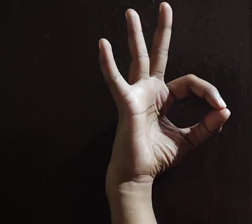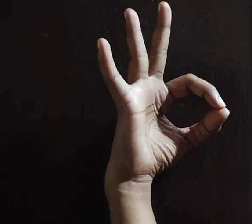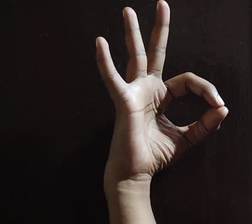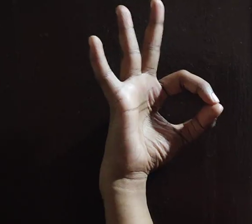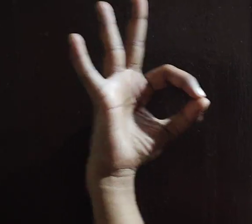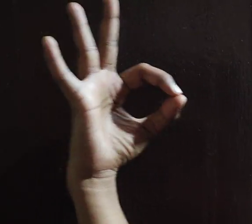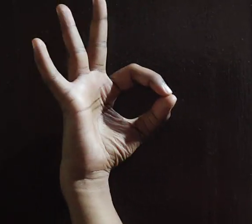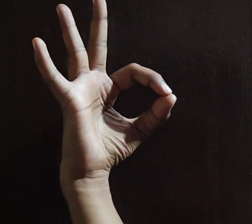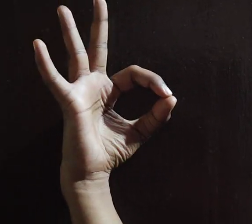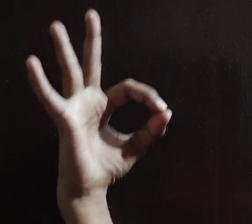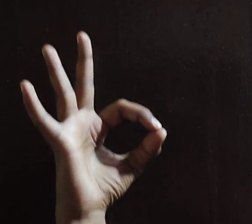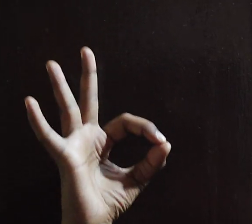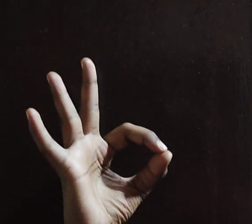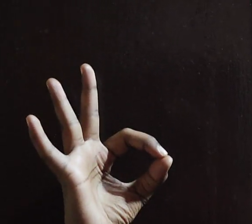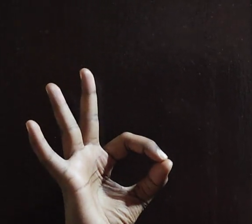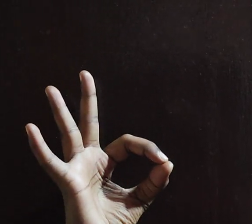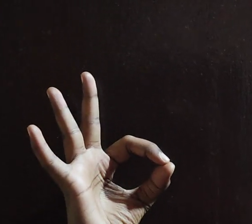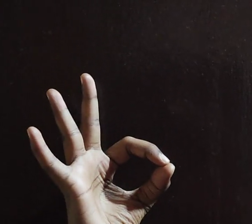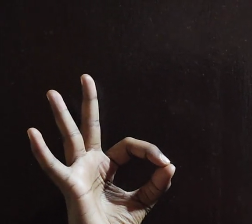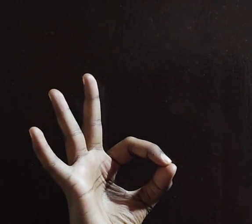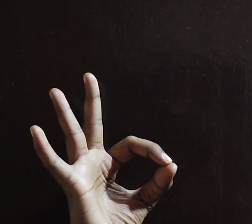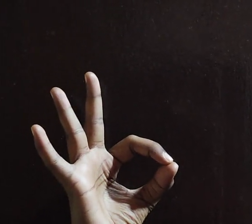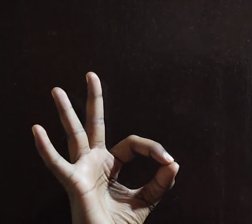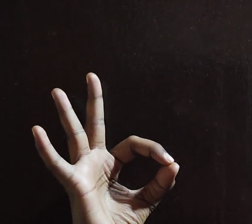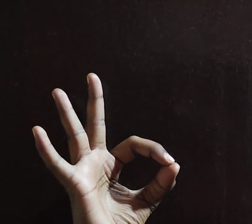ഔ